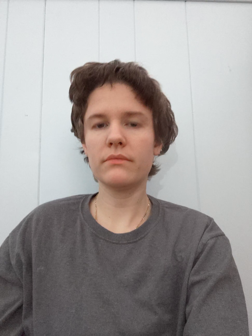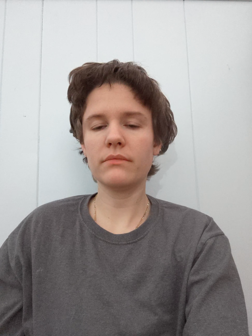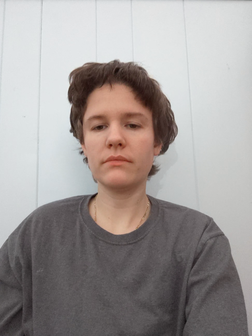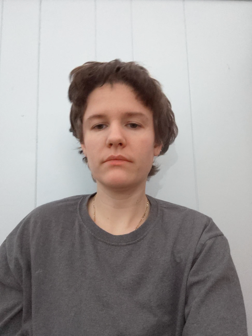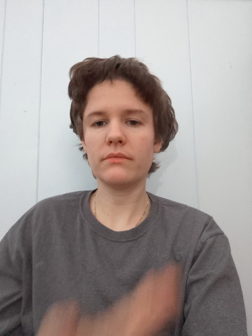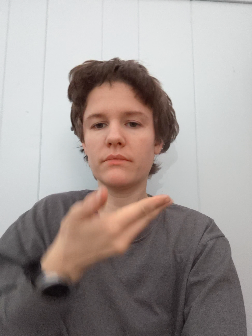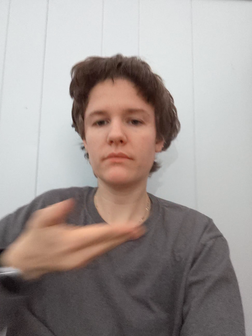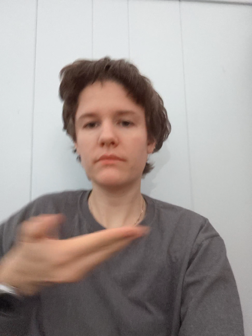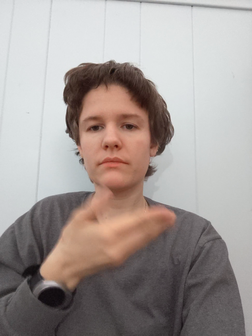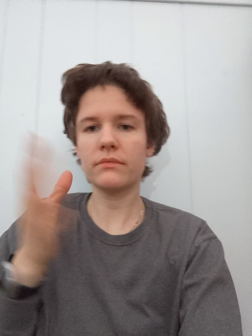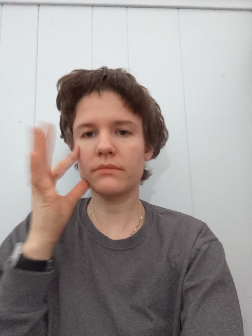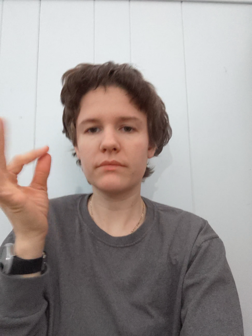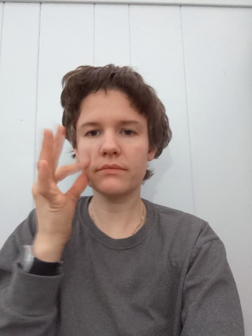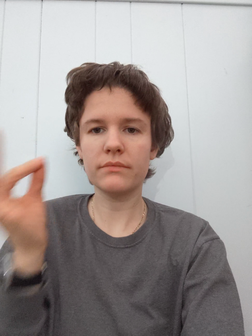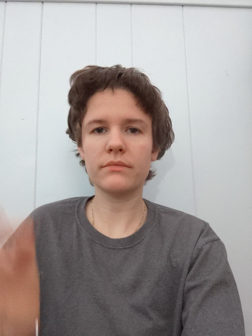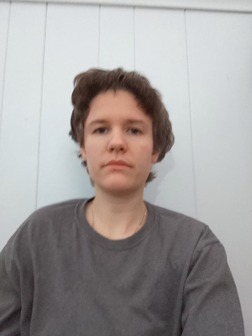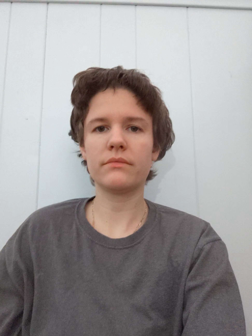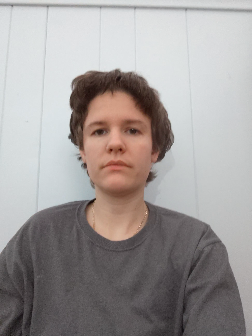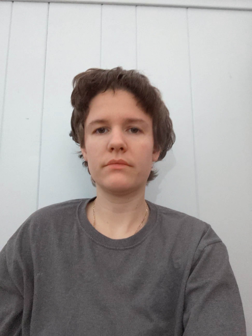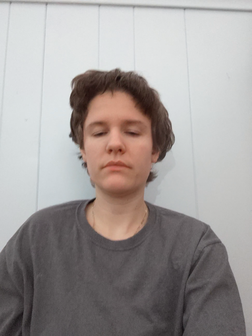kitty